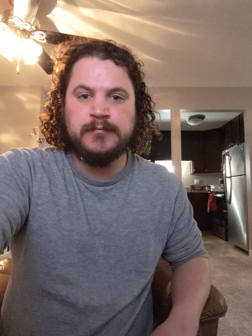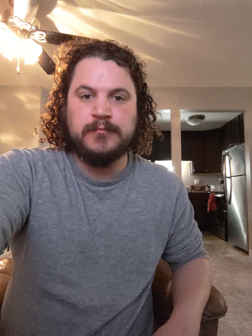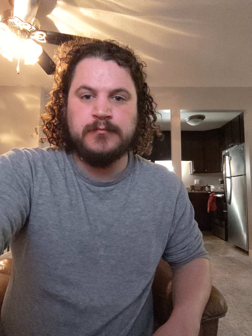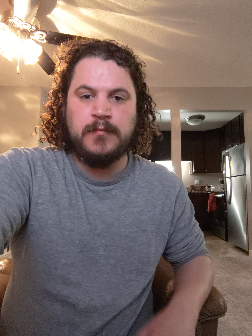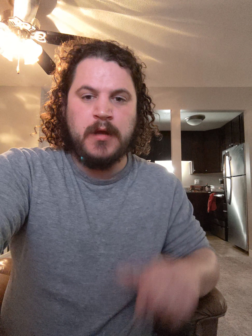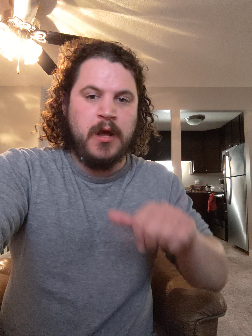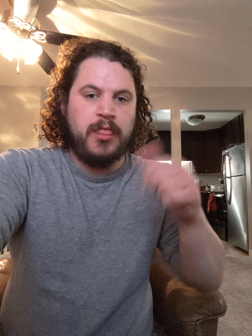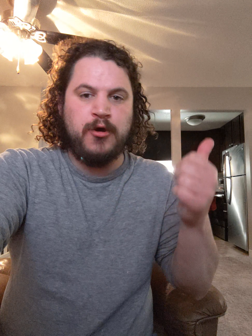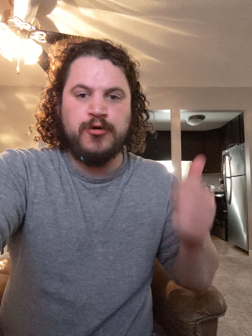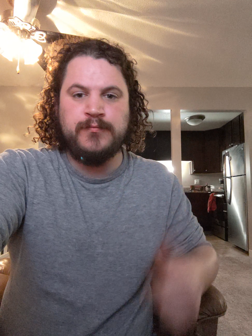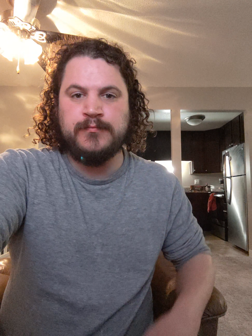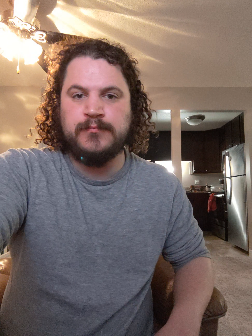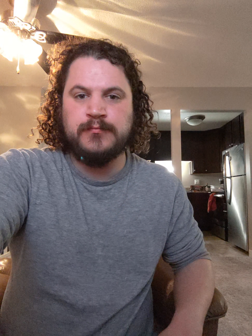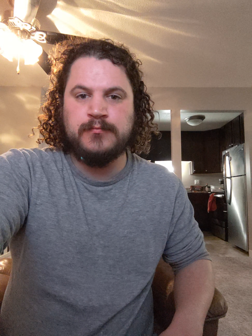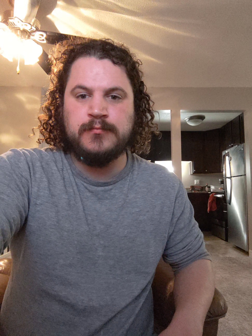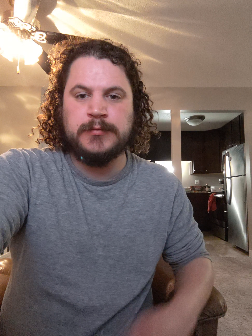another